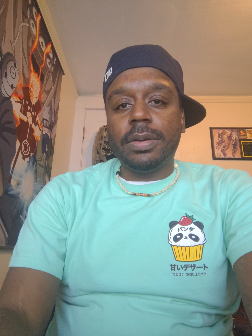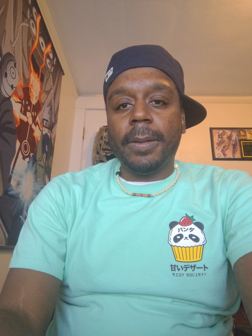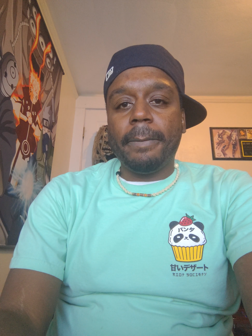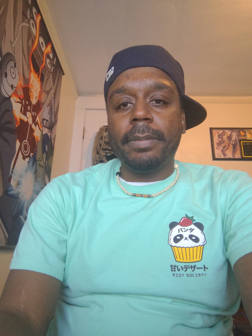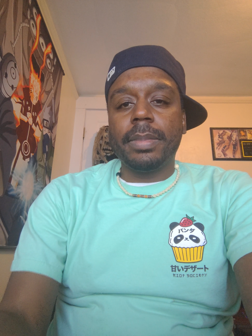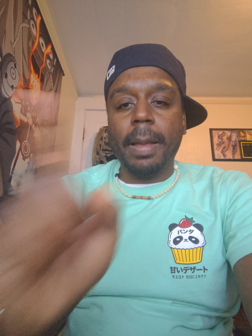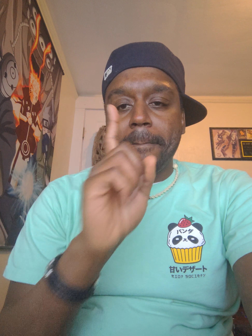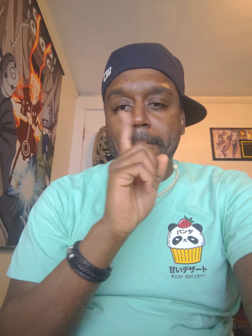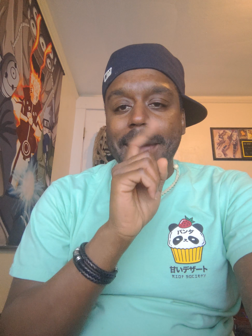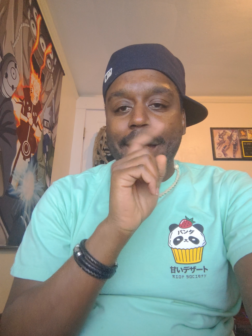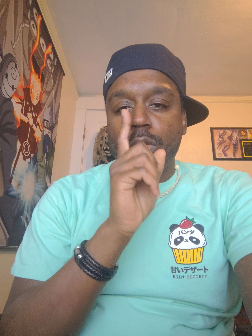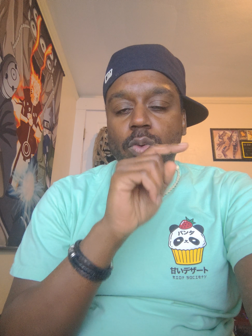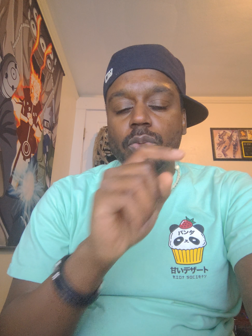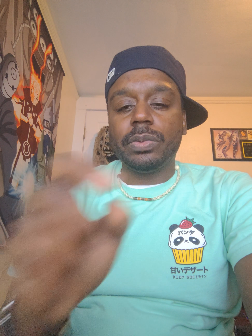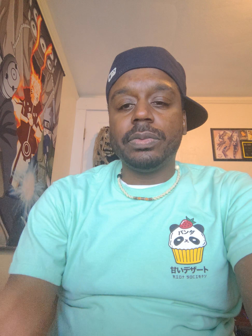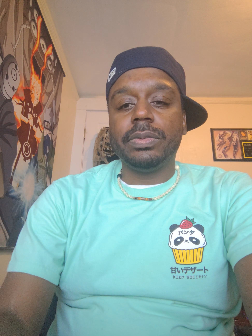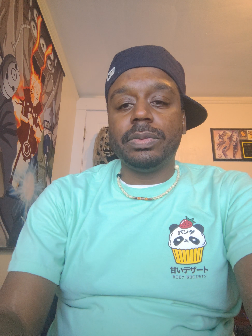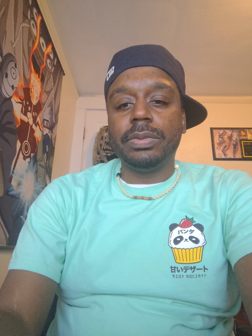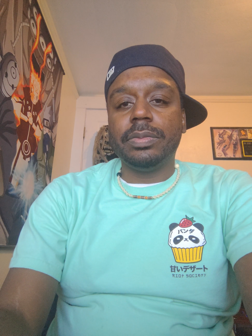mouse